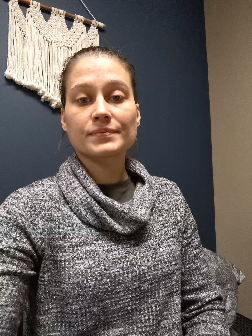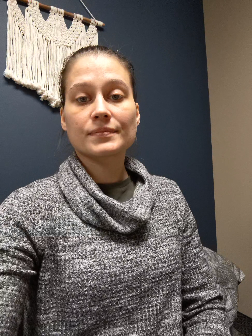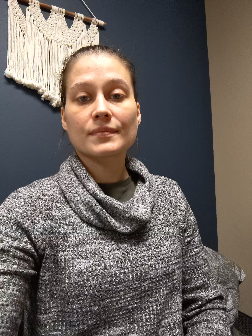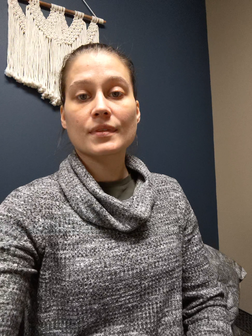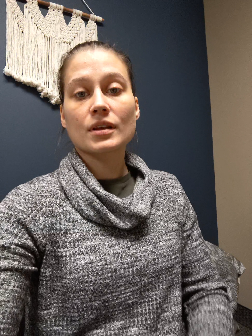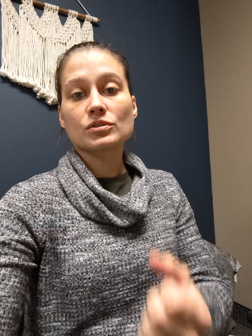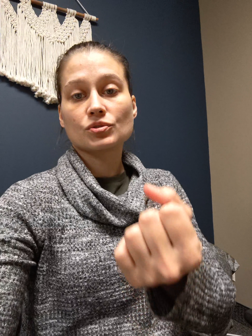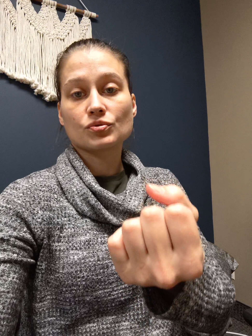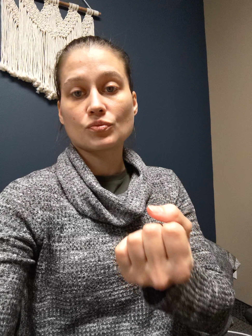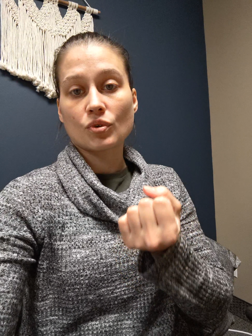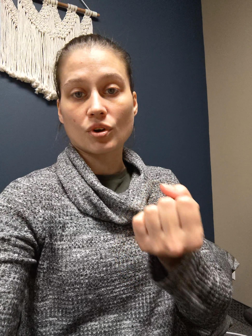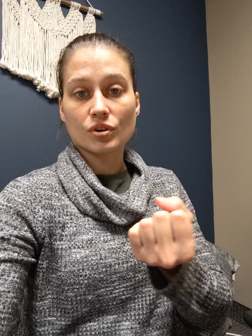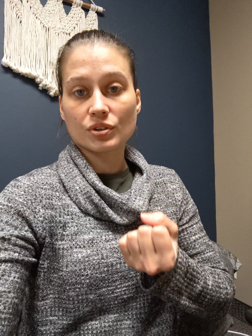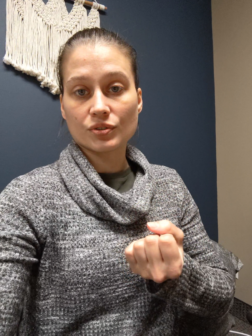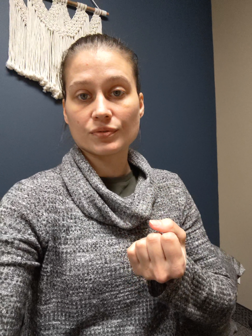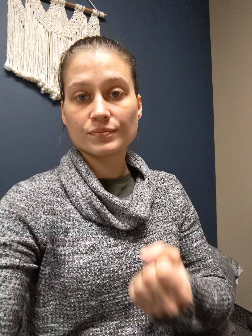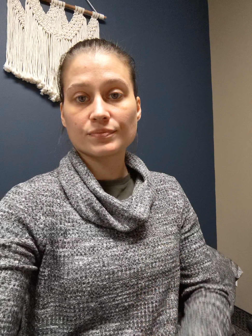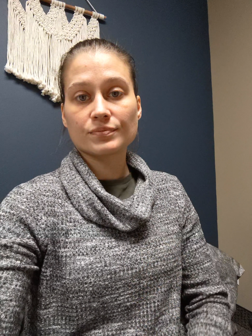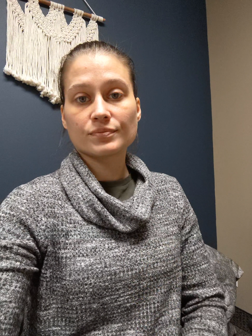drawer